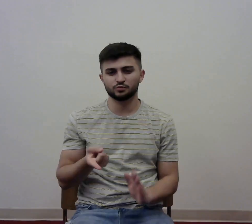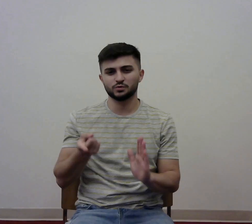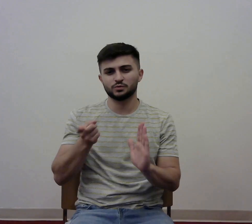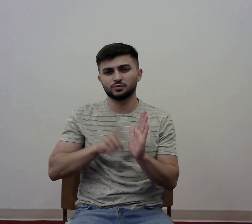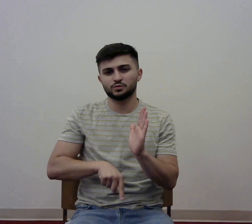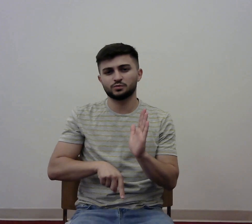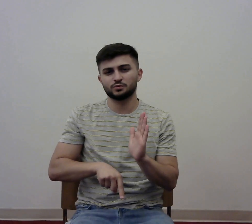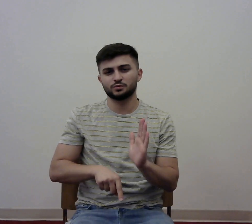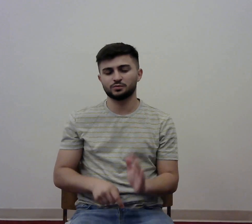ucuzdur